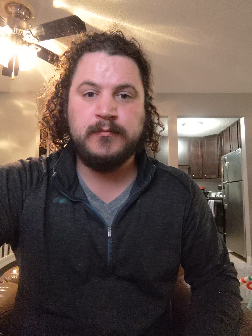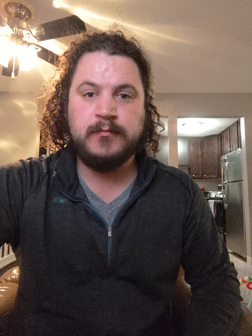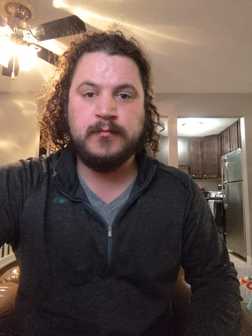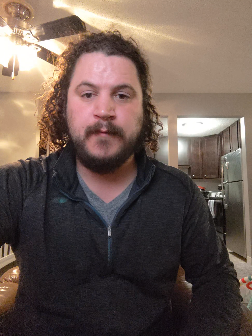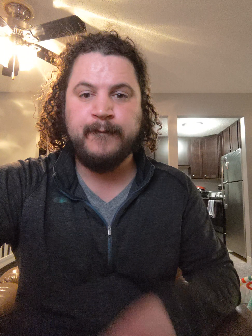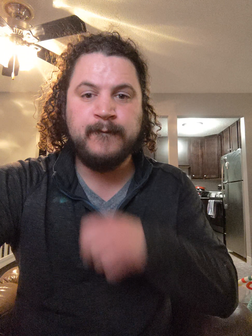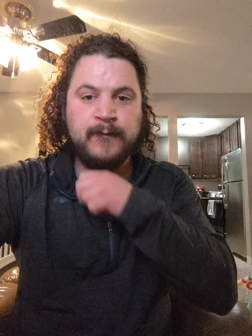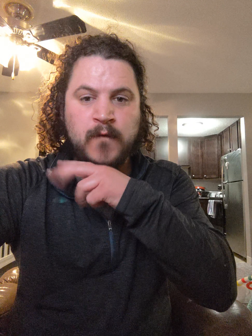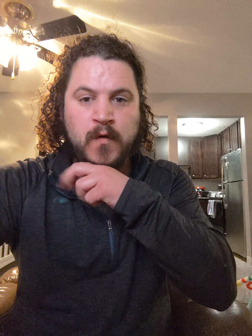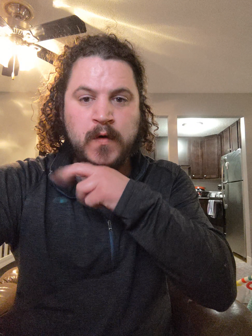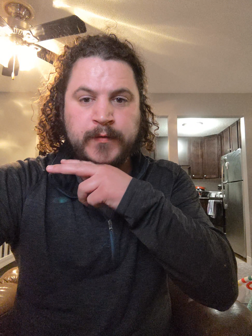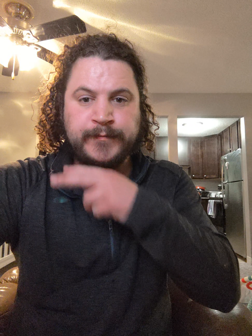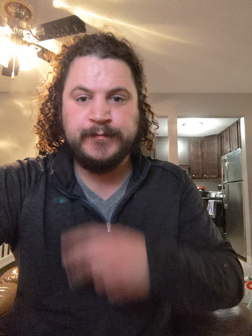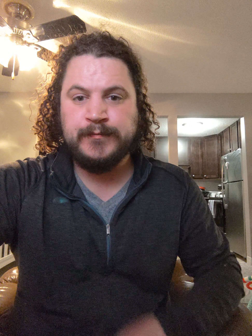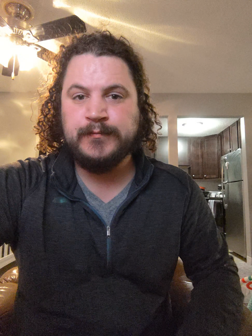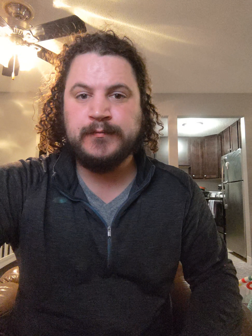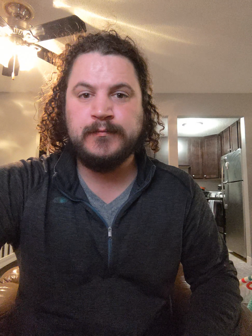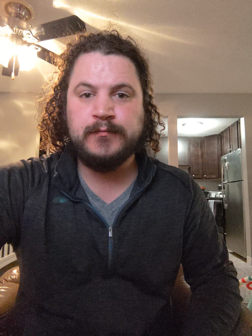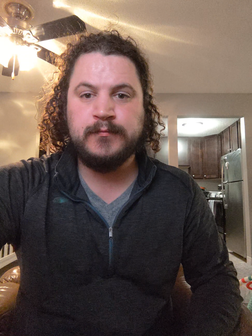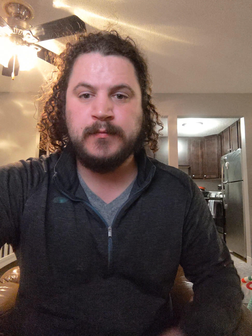frog